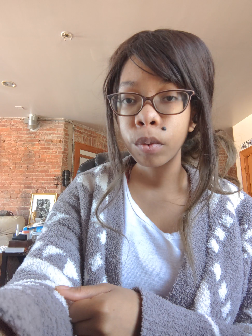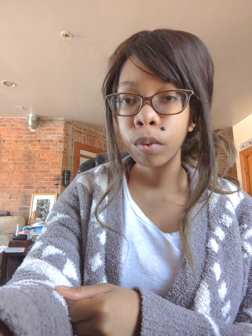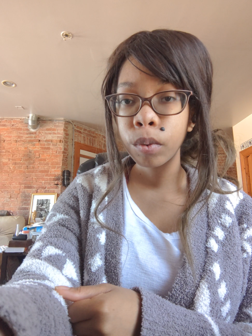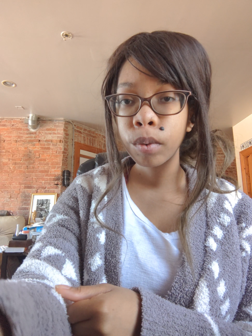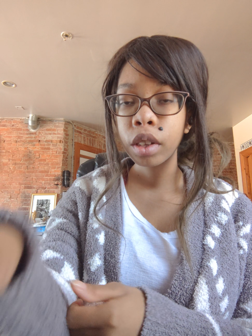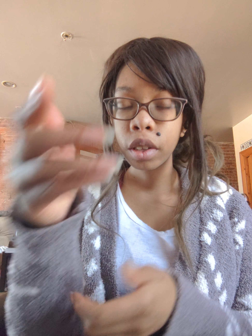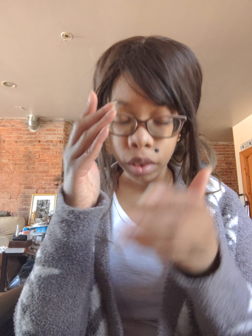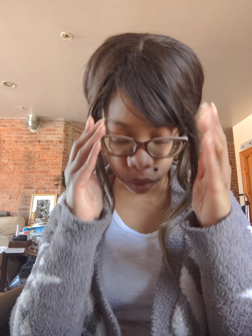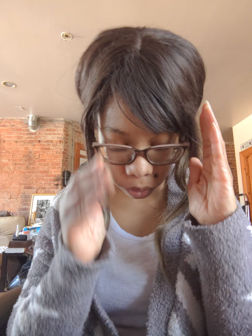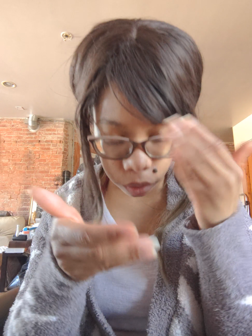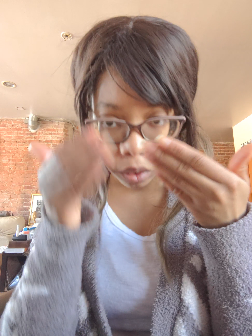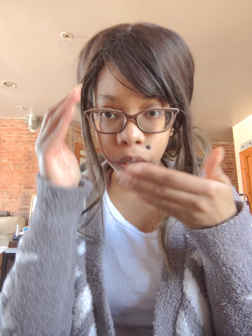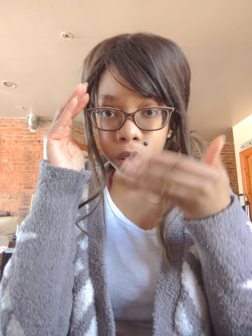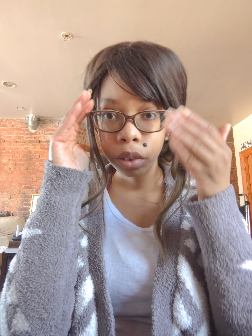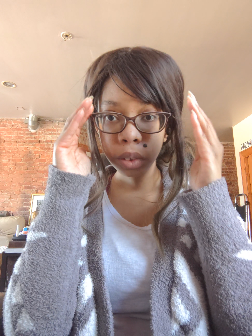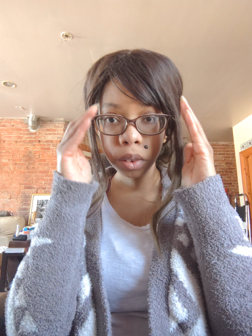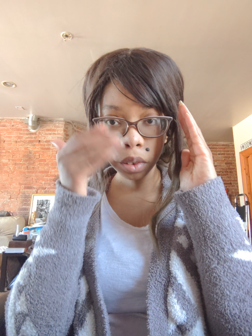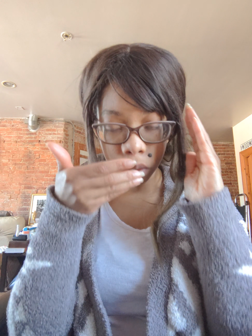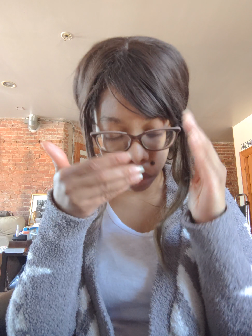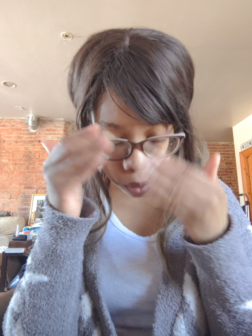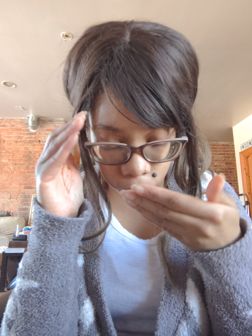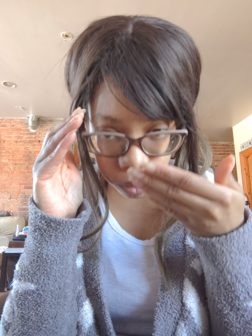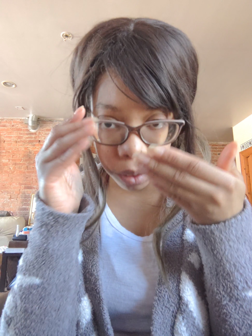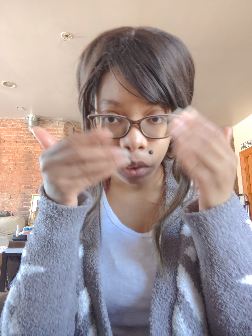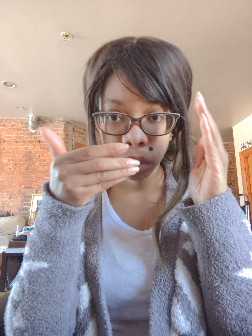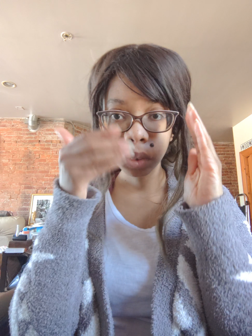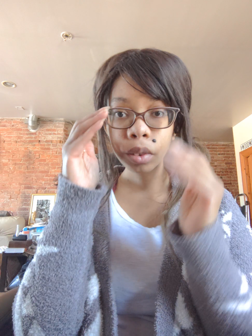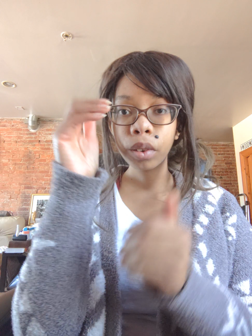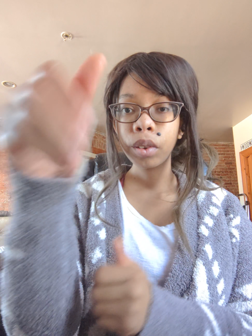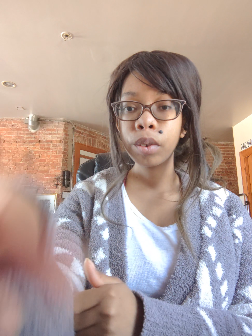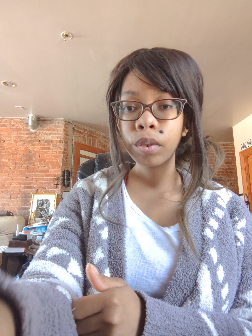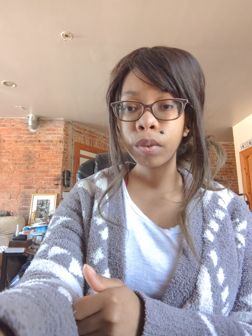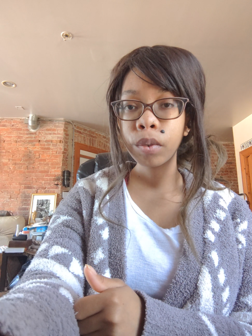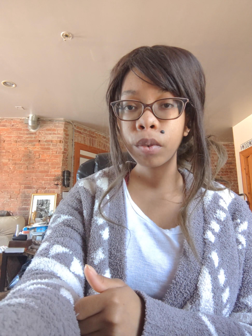sleepy